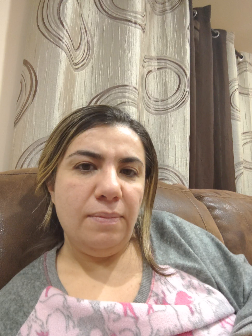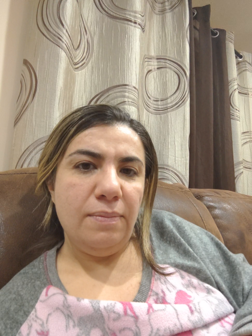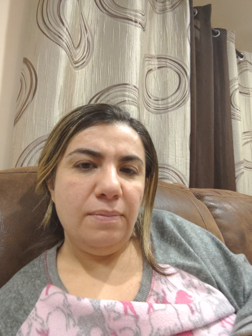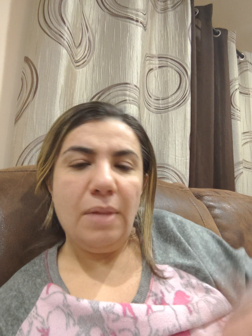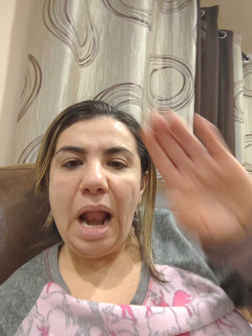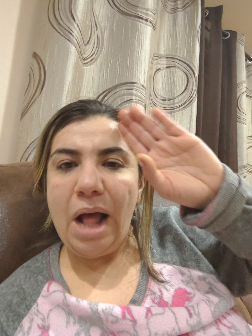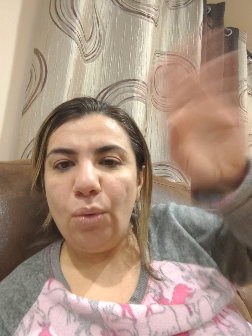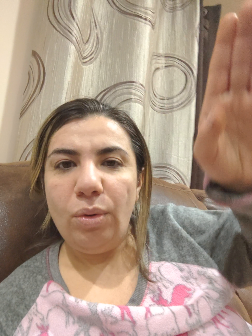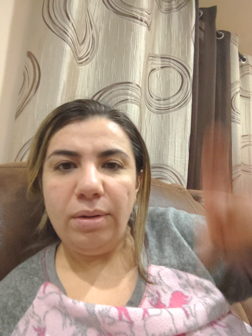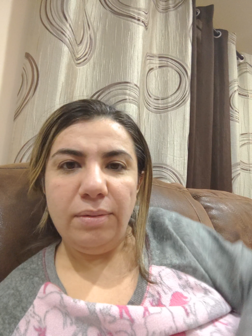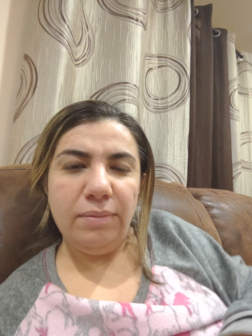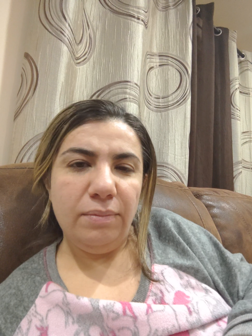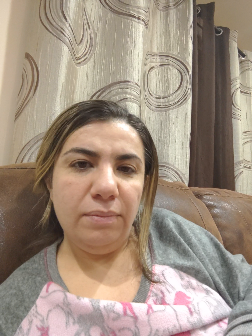hello